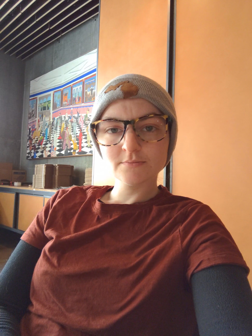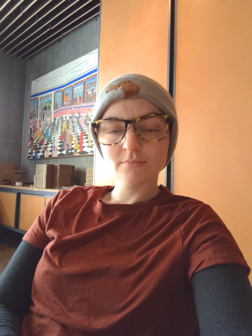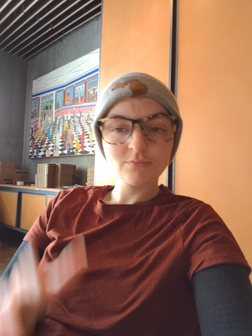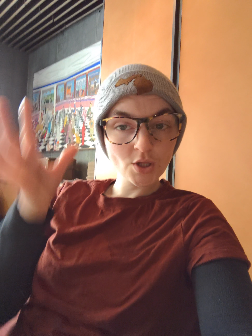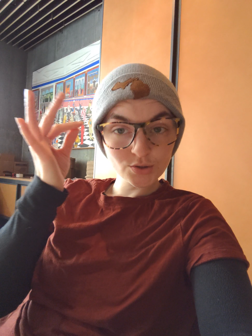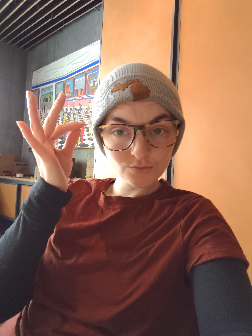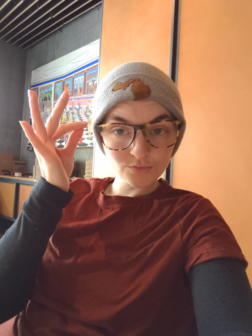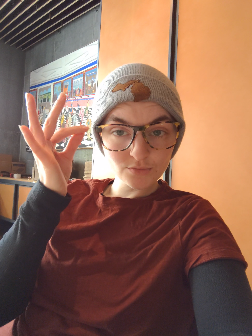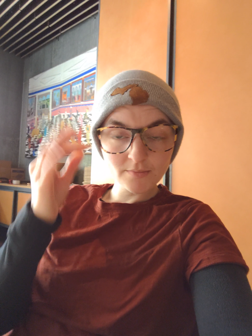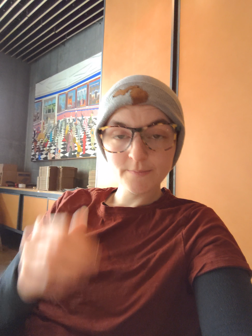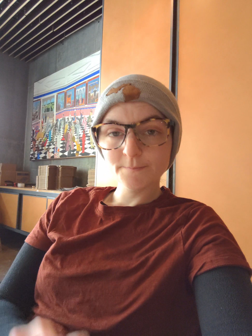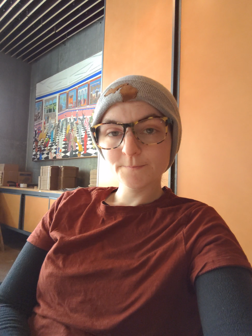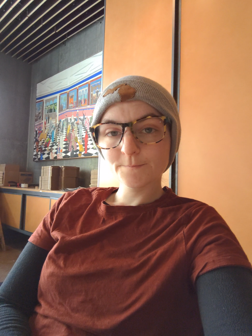hair